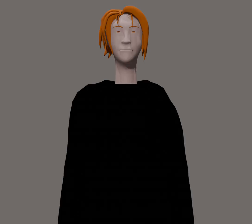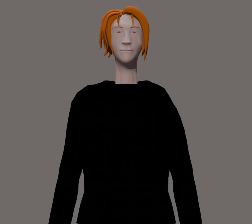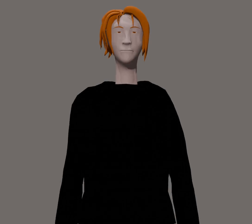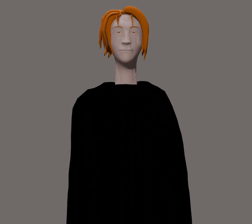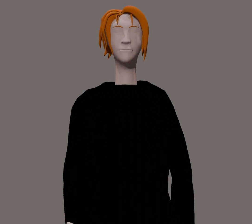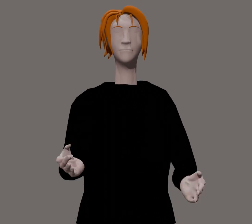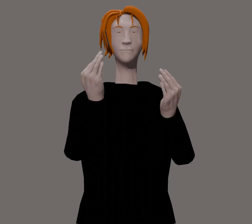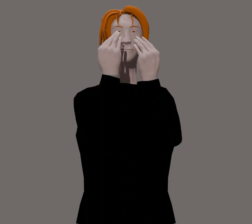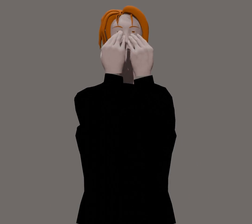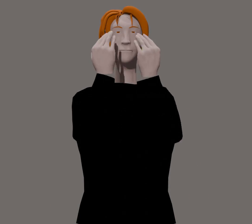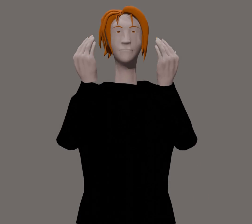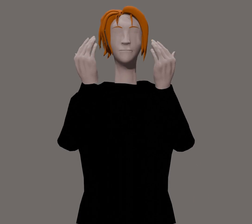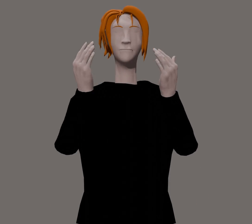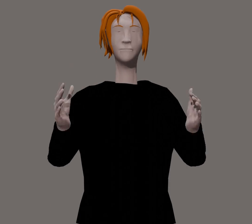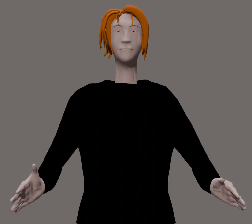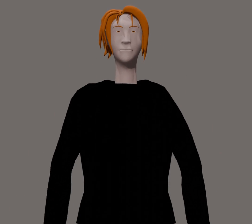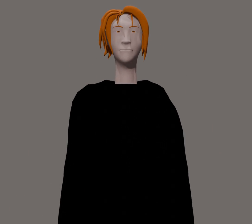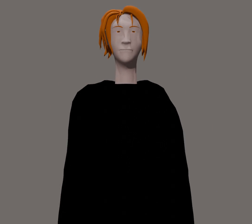Chubby Face